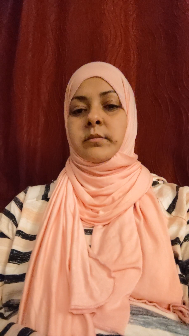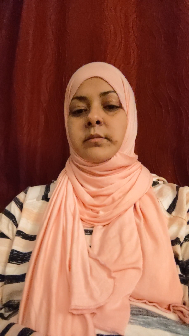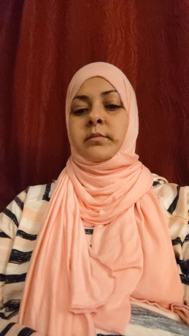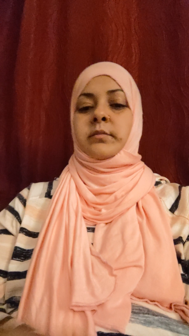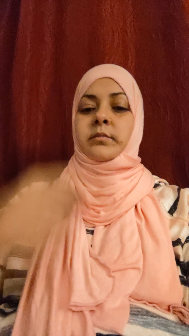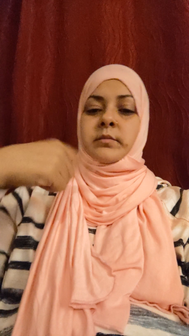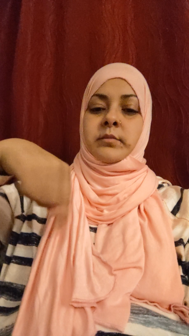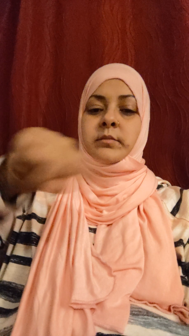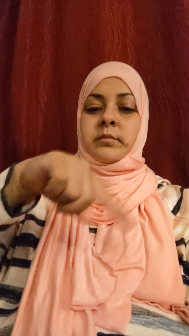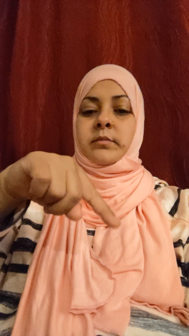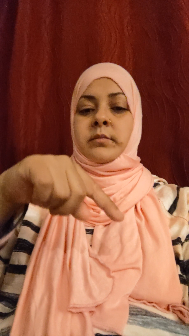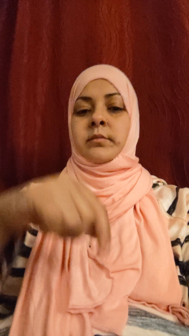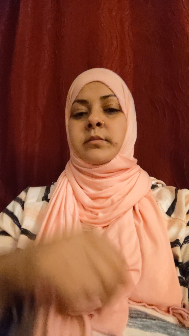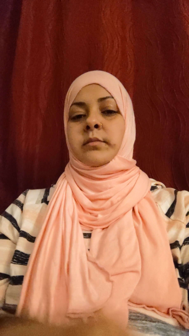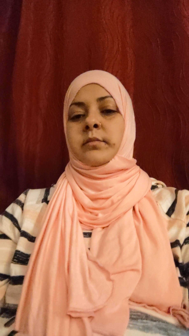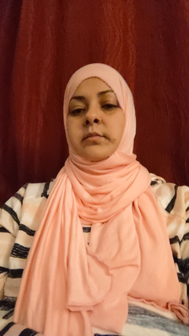around